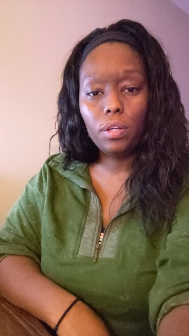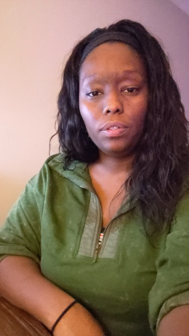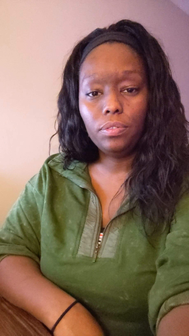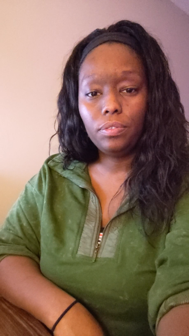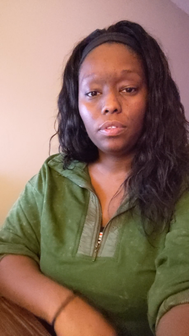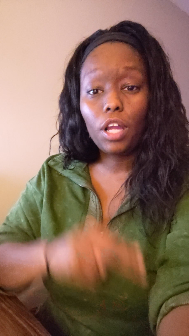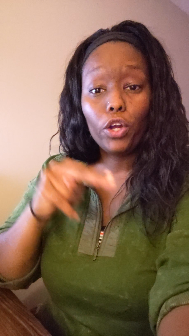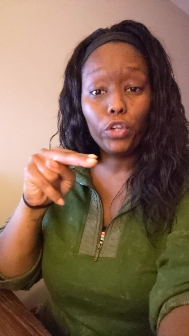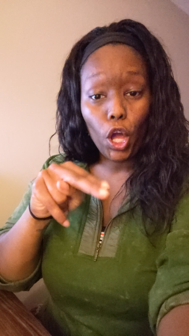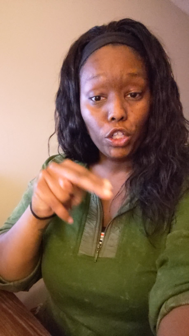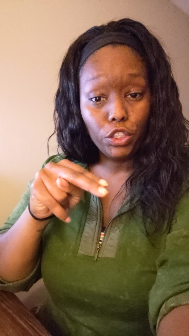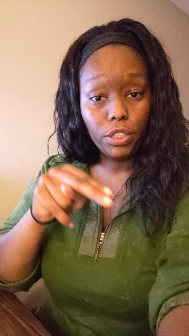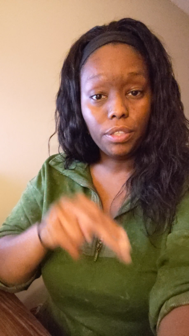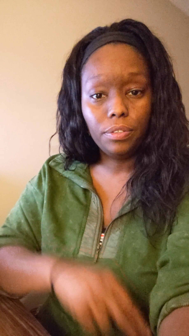nurse